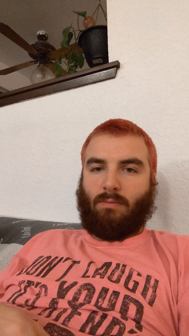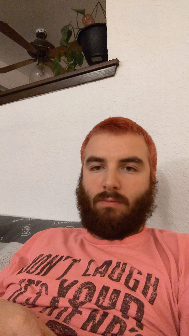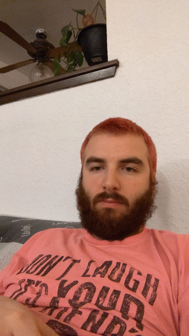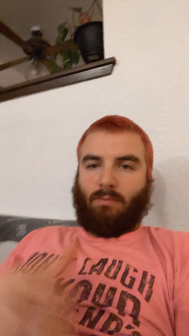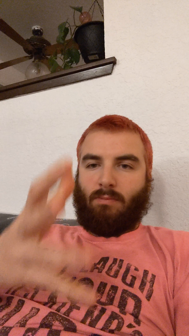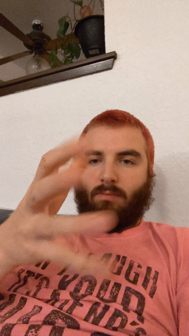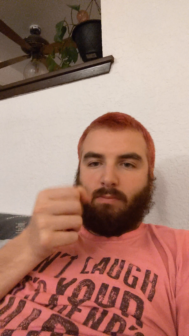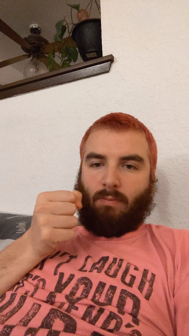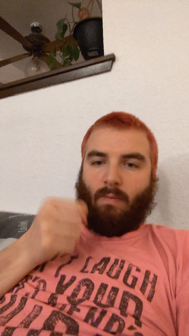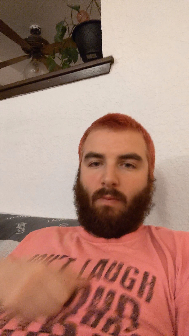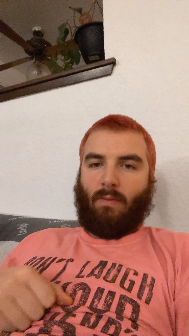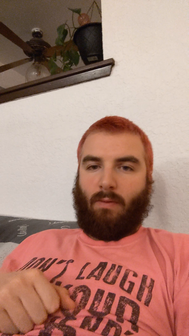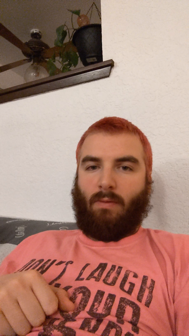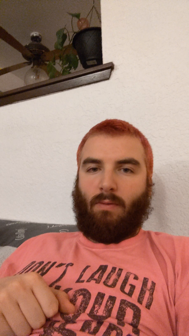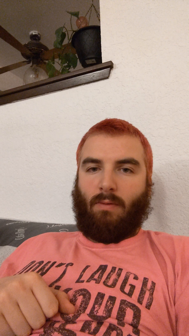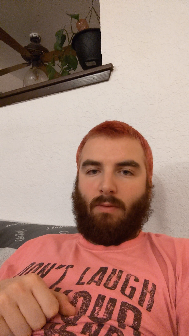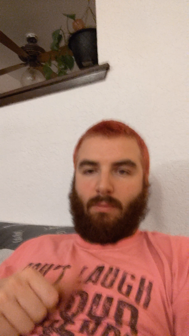get